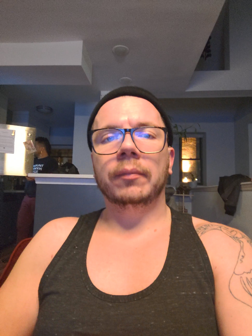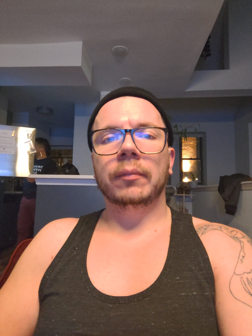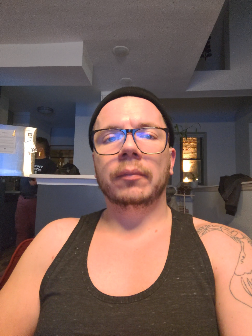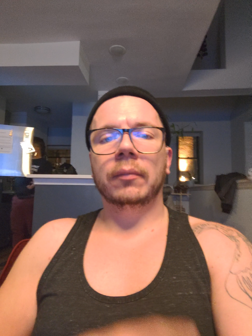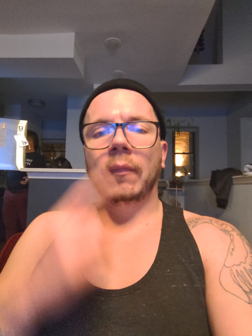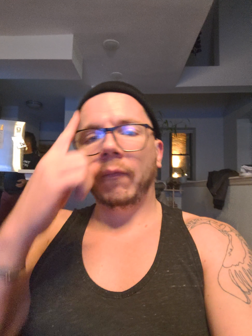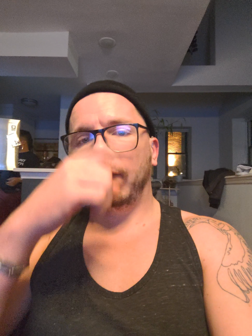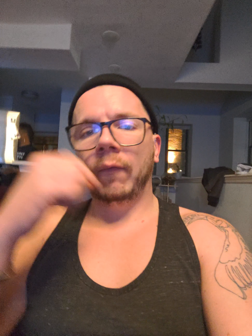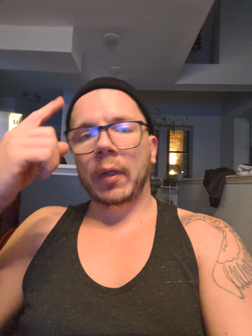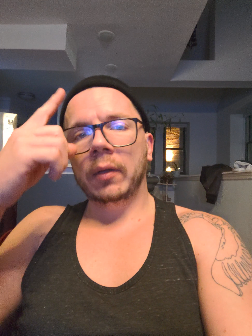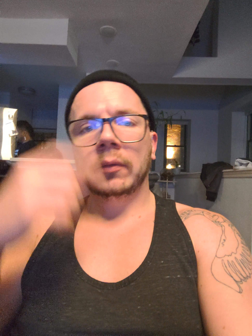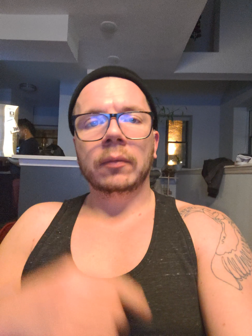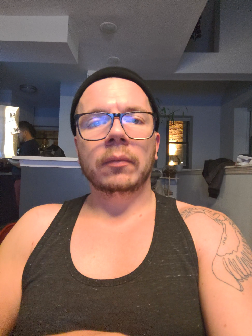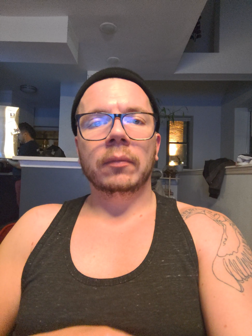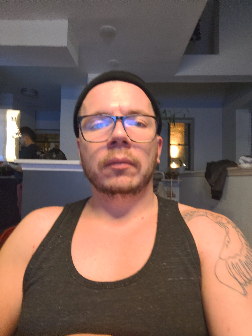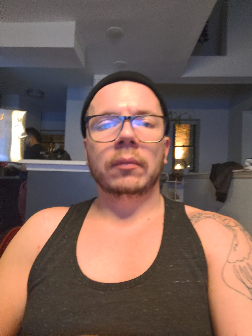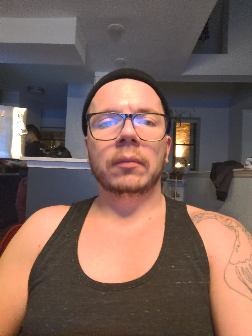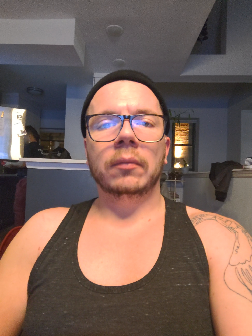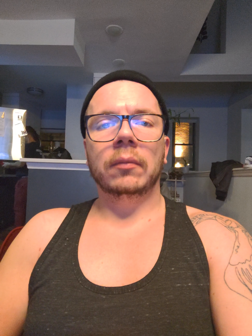face